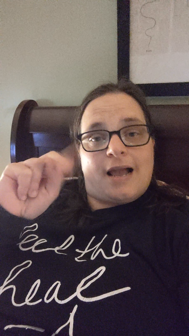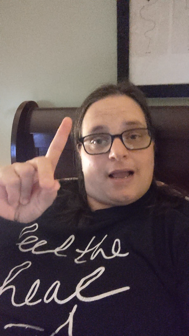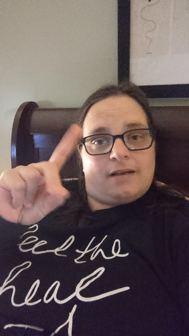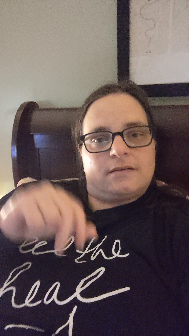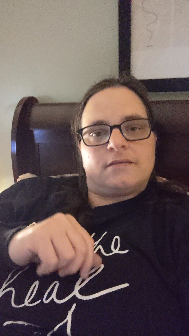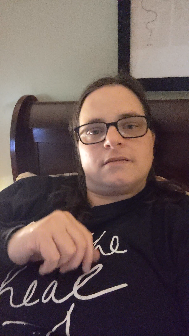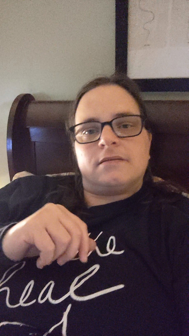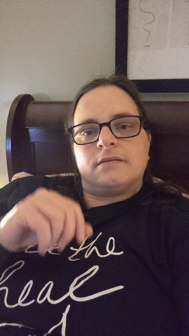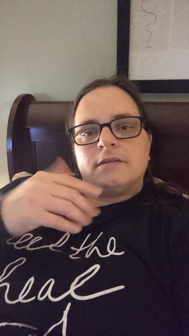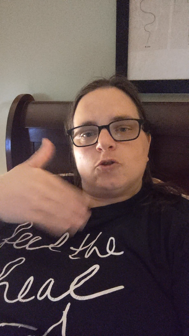shorts